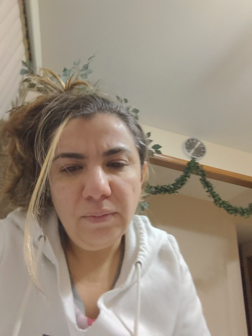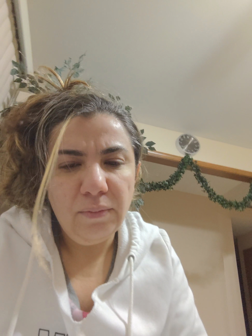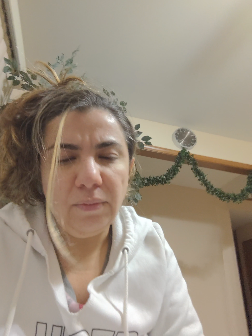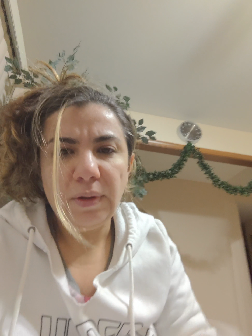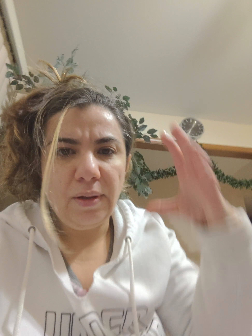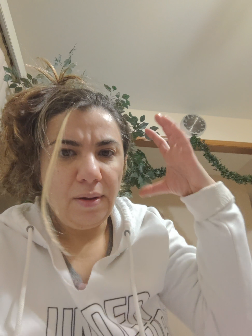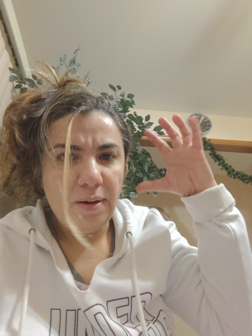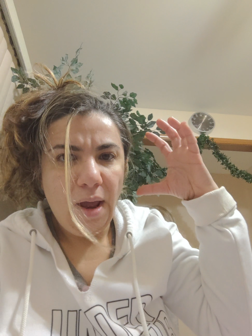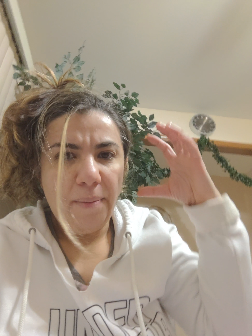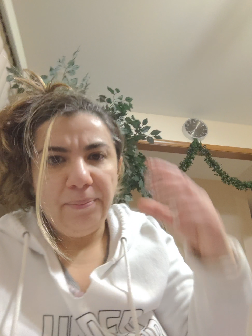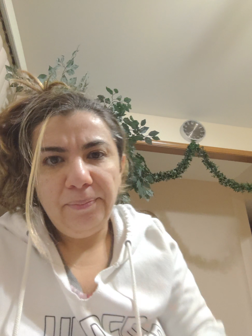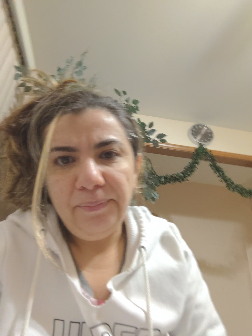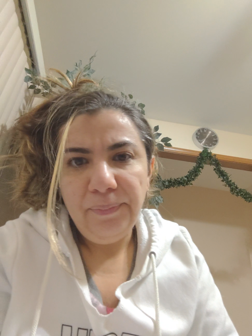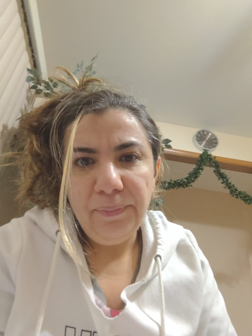radio